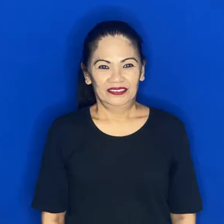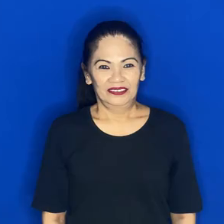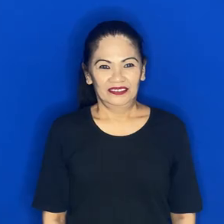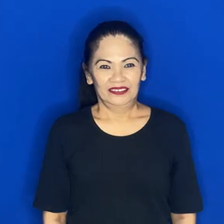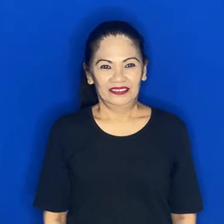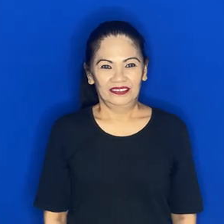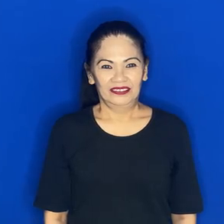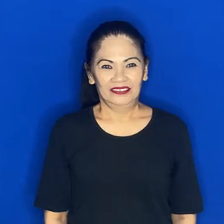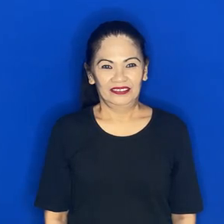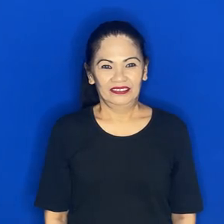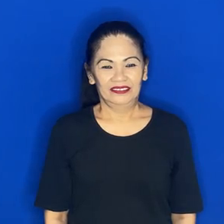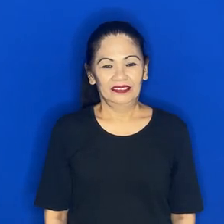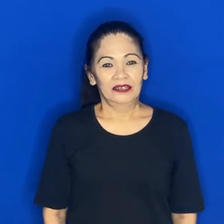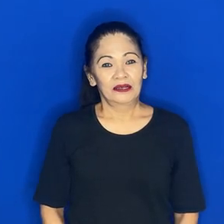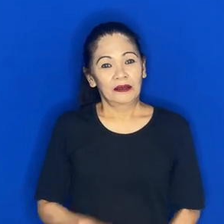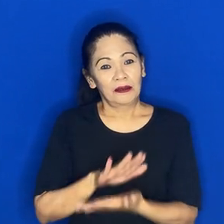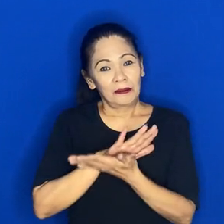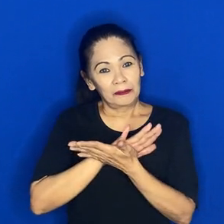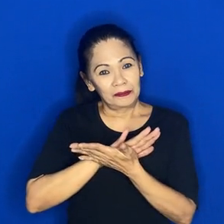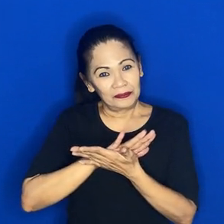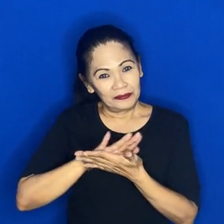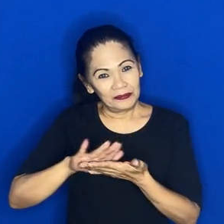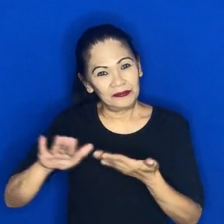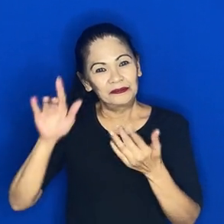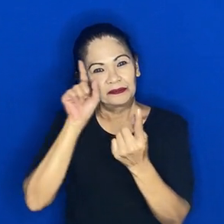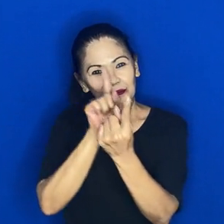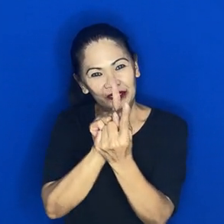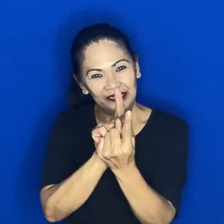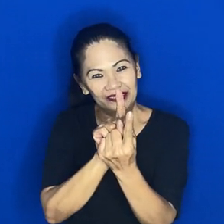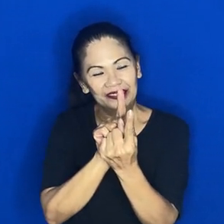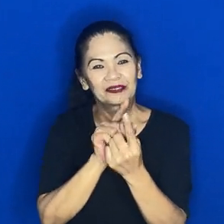nice to meet you